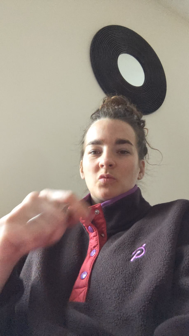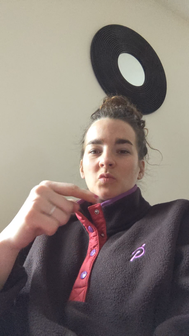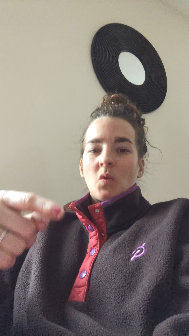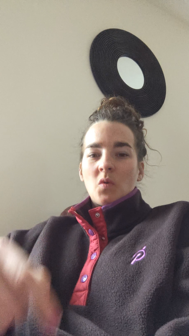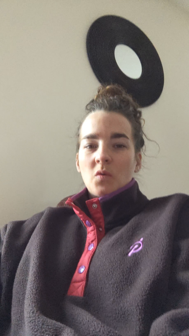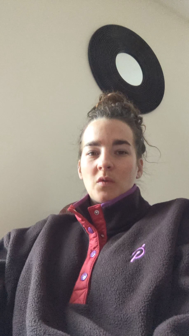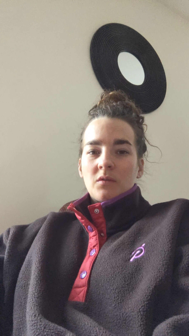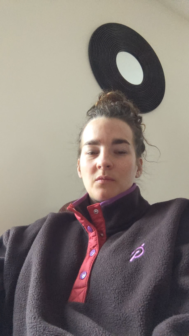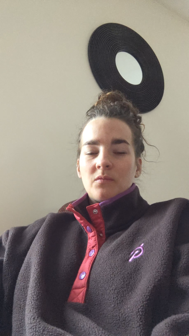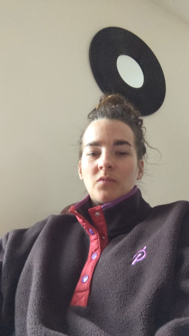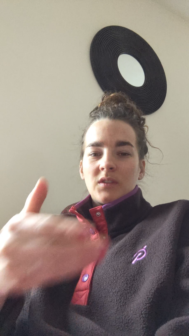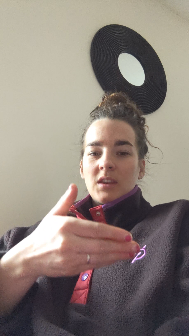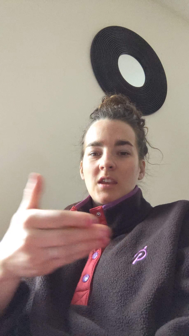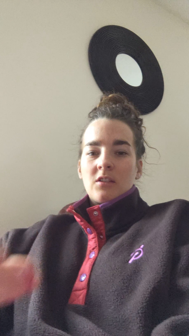carry